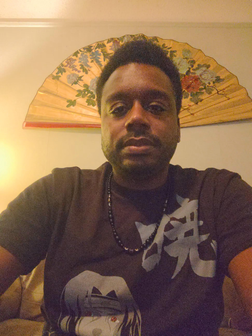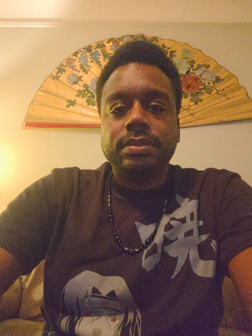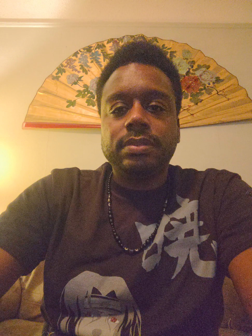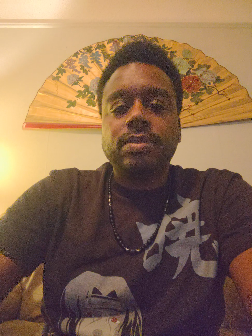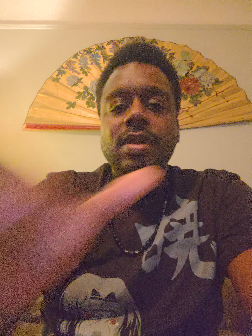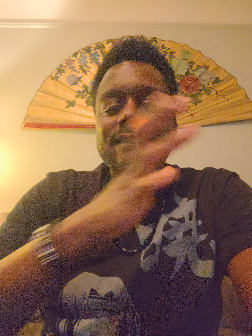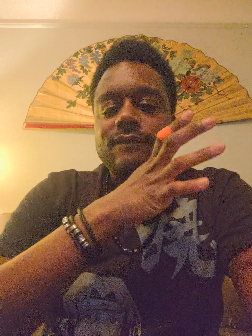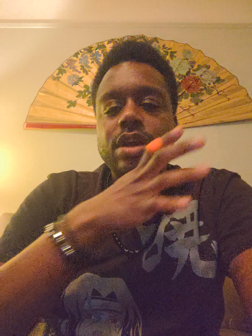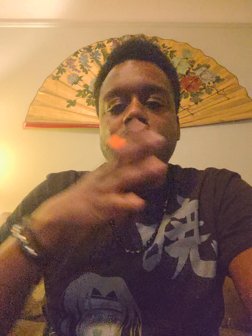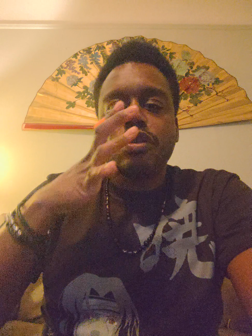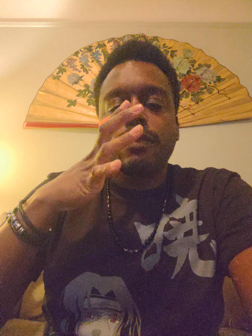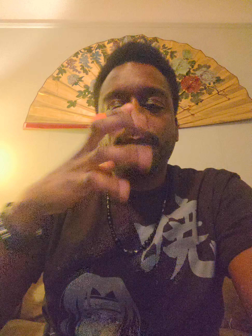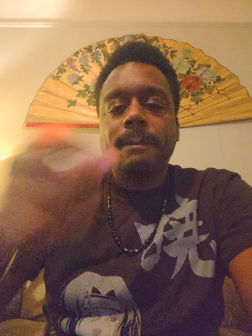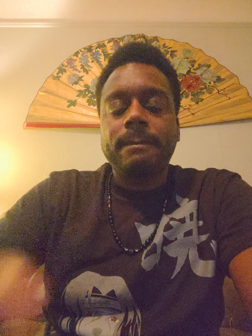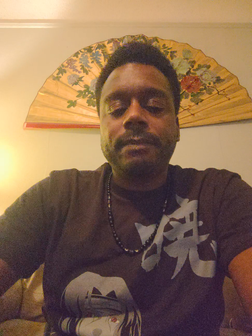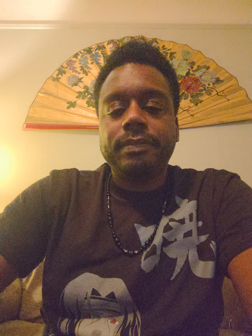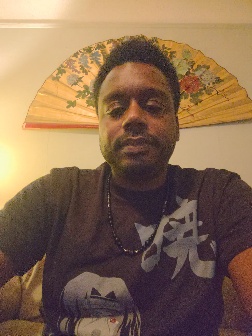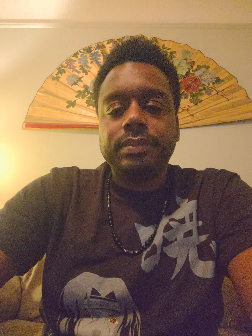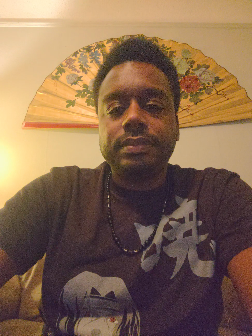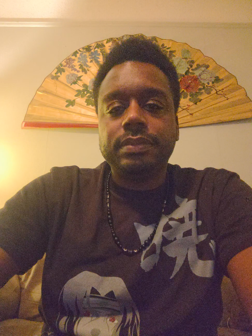farm